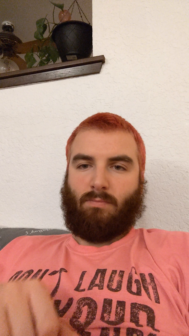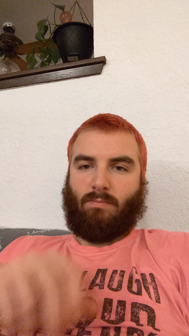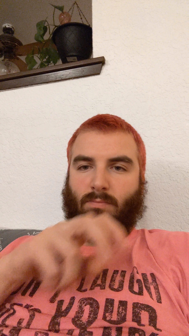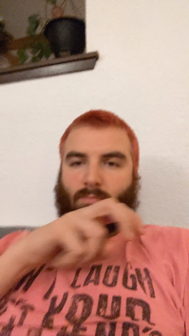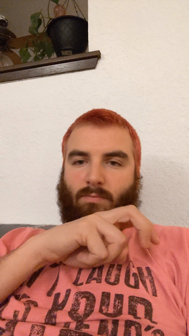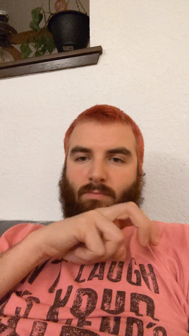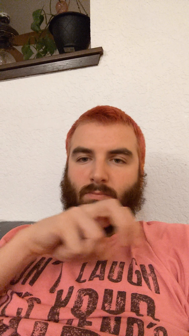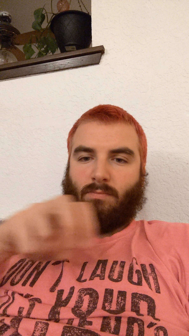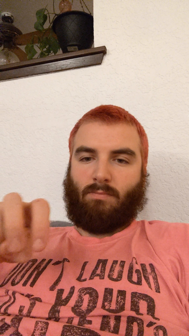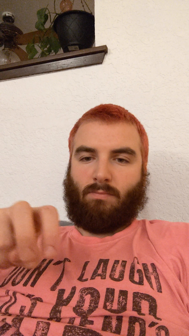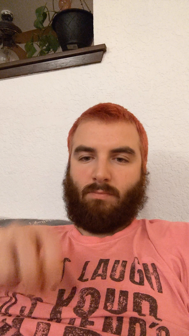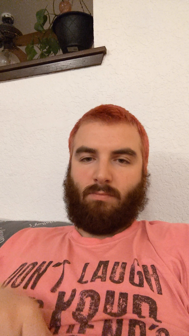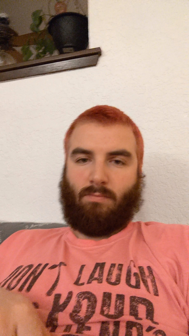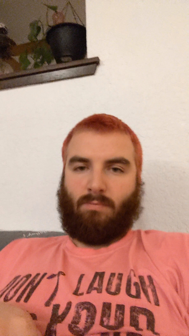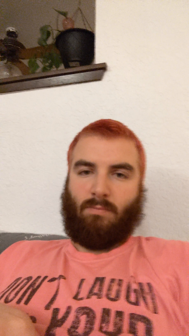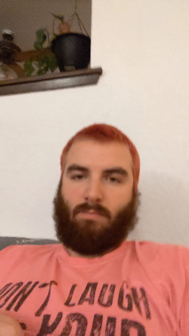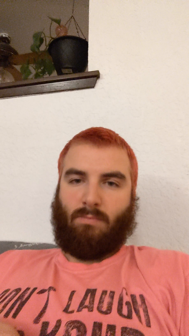porch